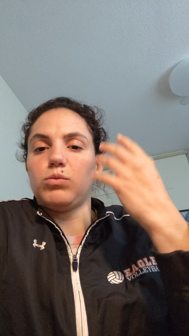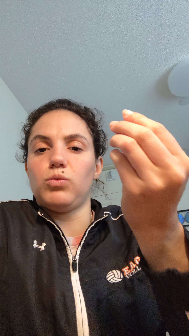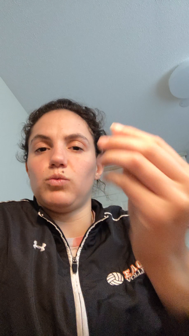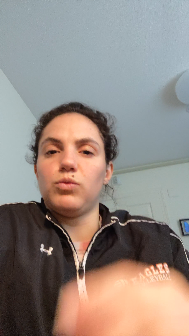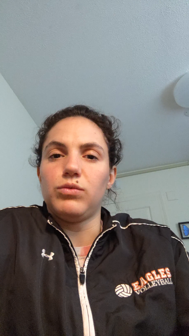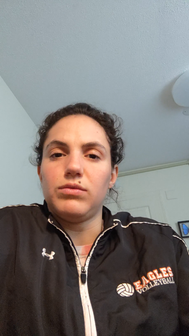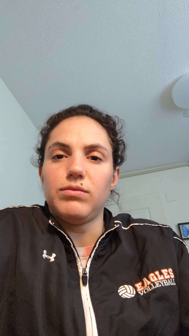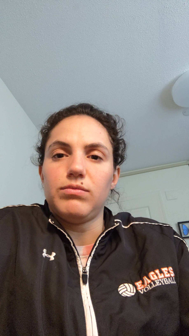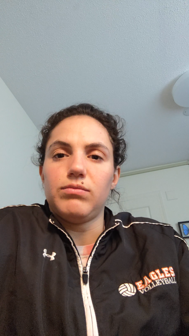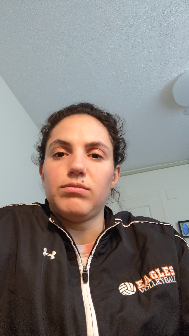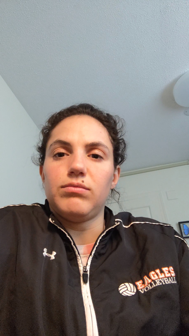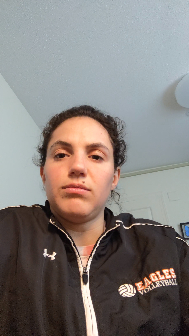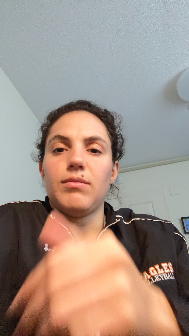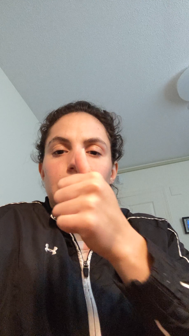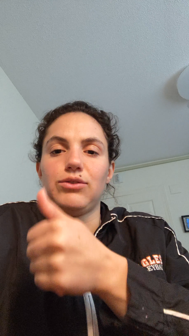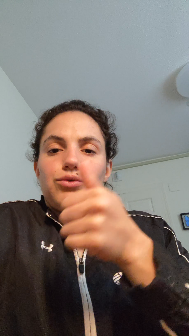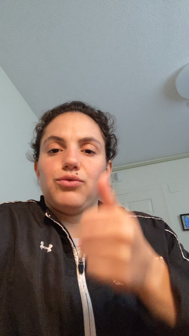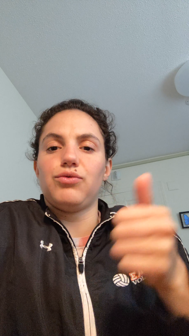each